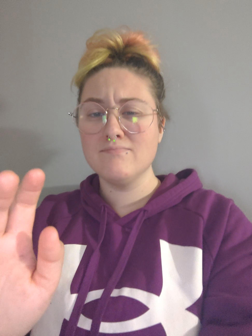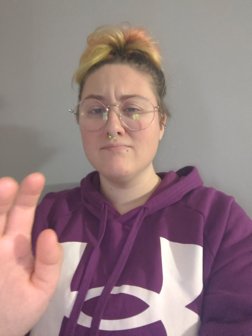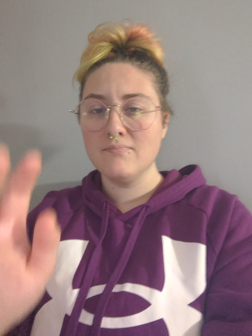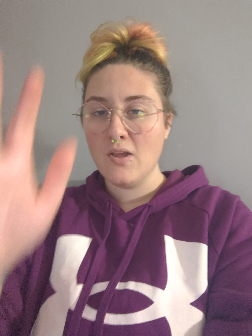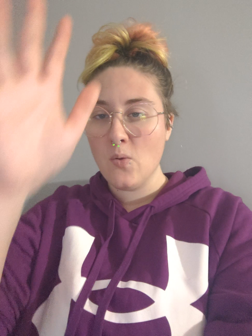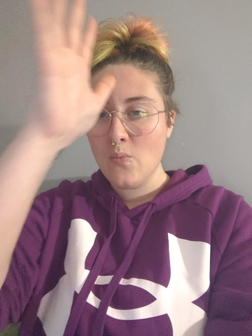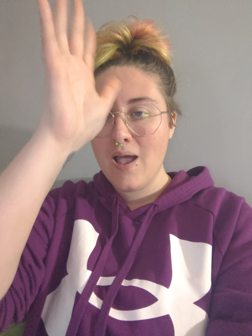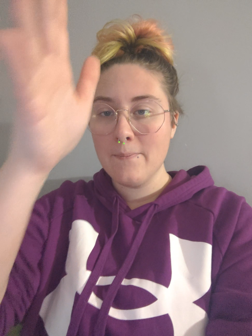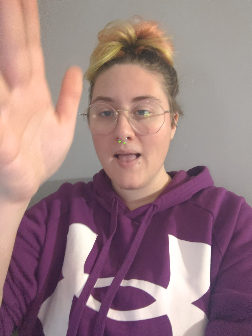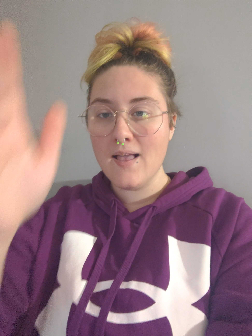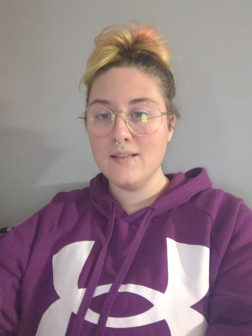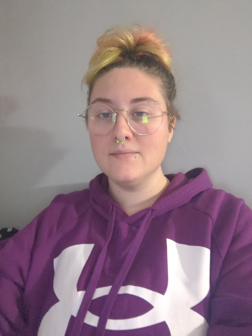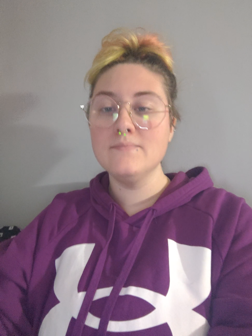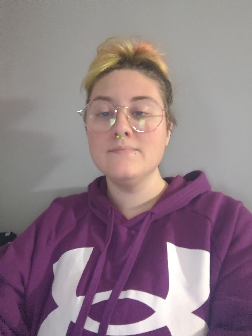grandpa